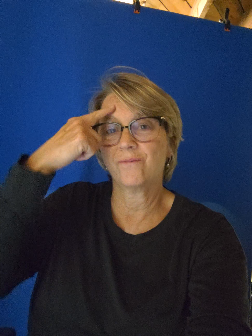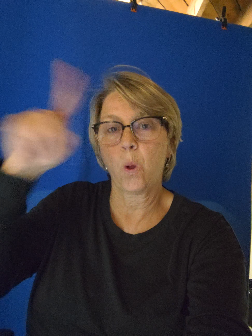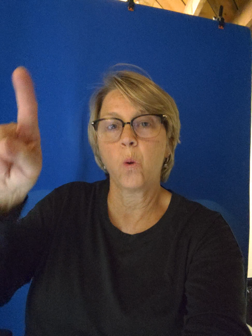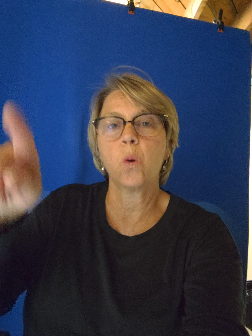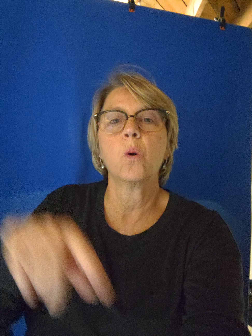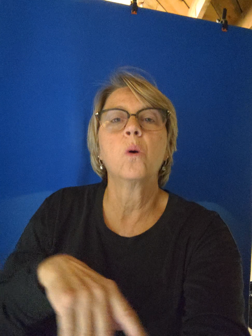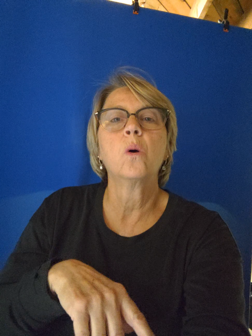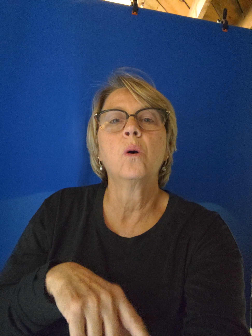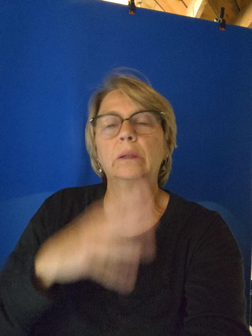for